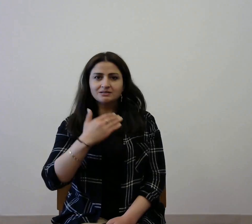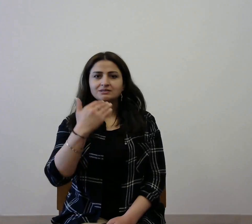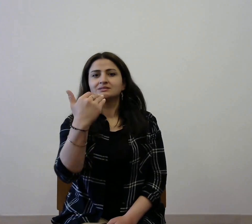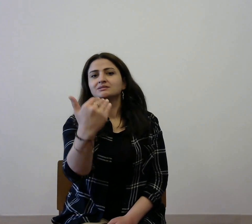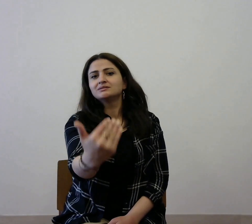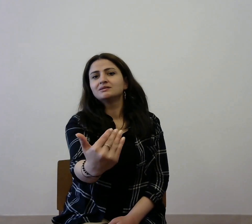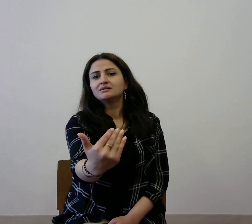siz